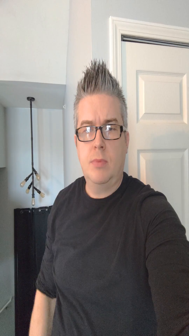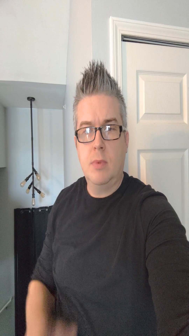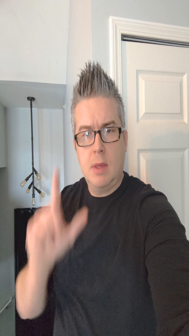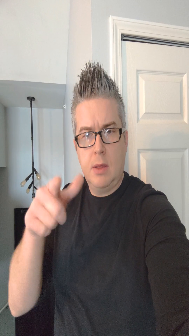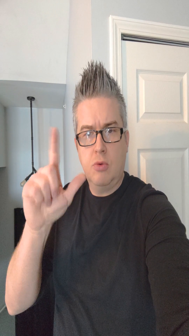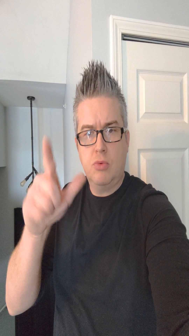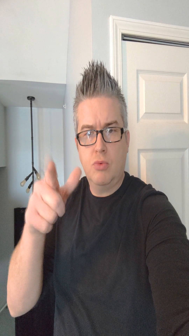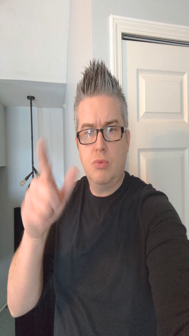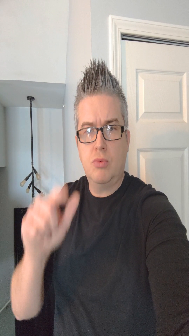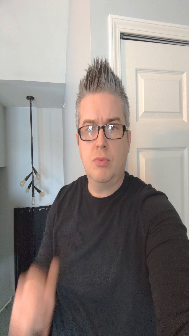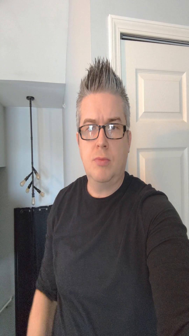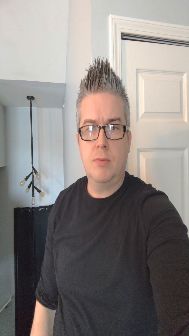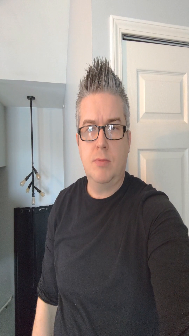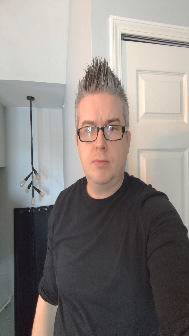later